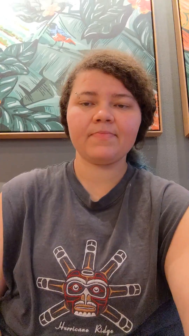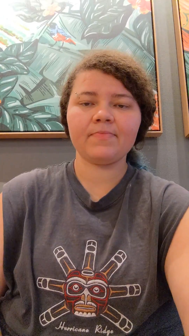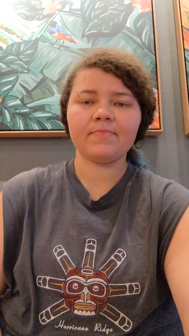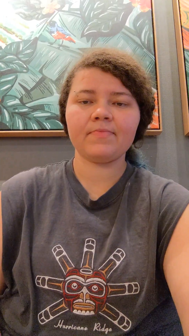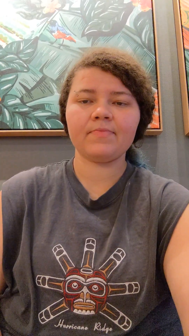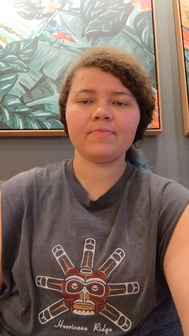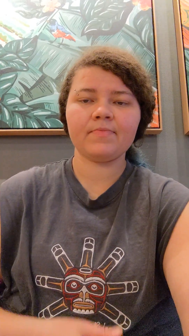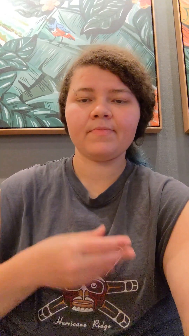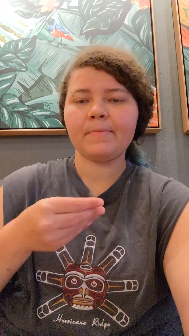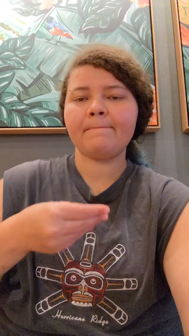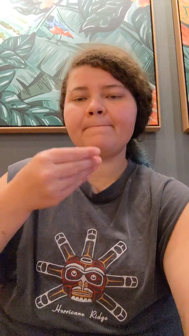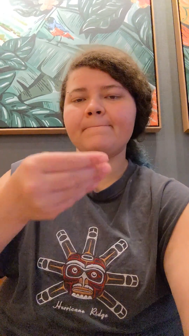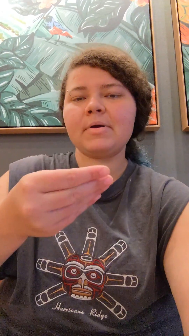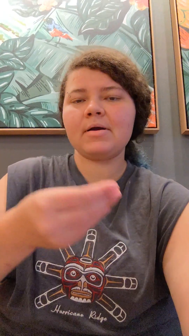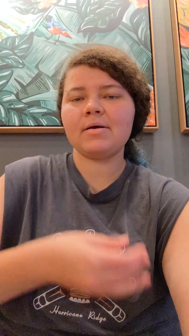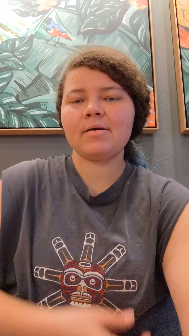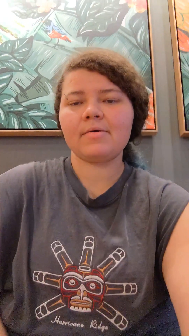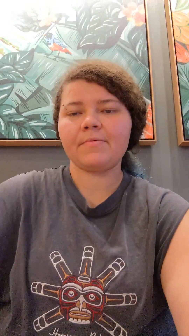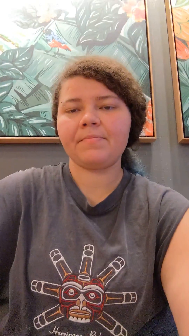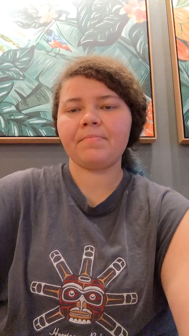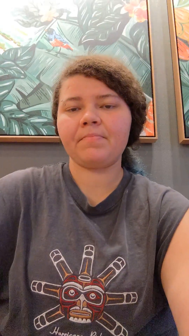buy